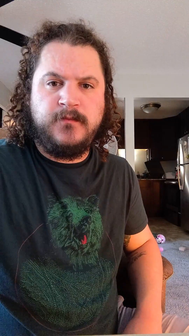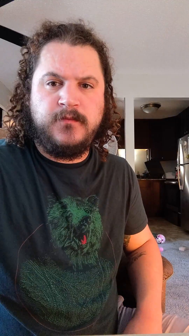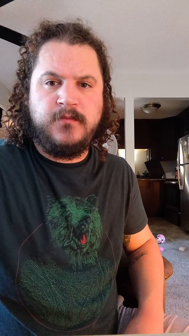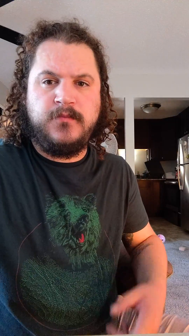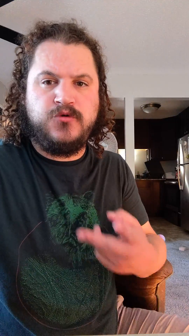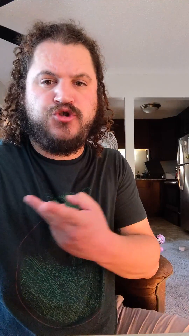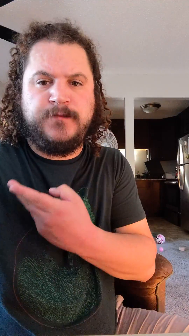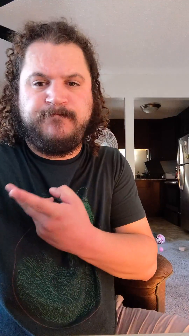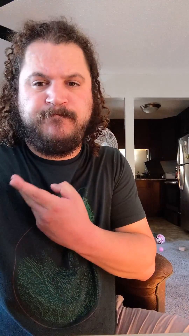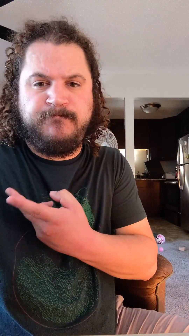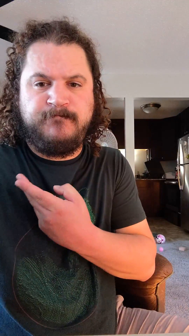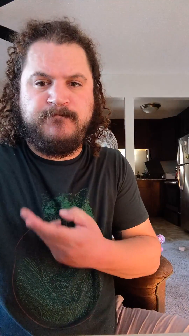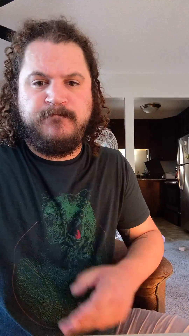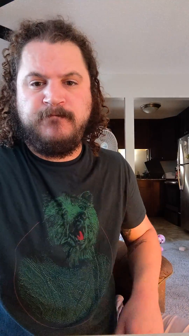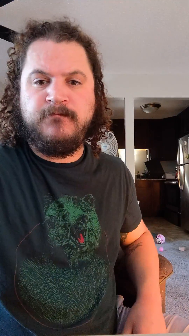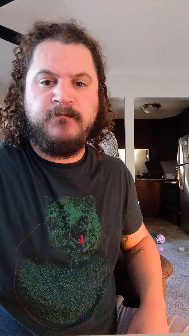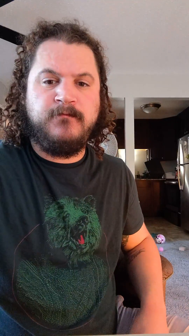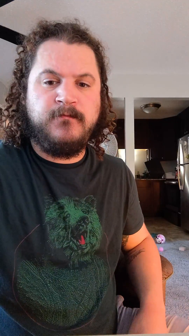sheep